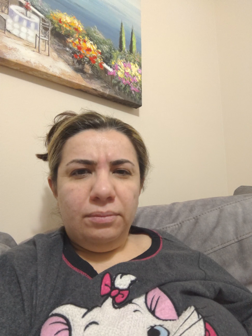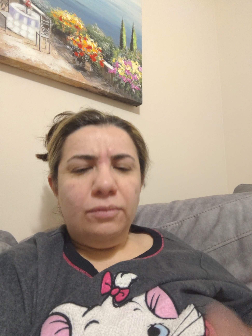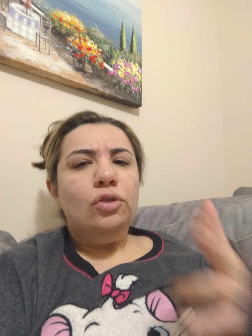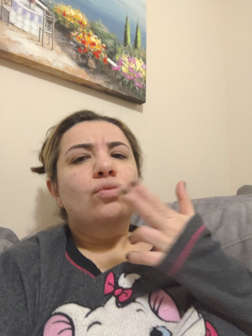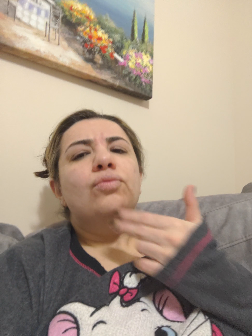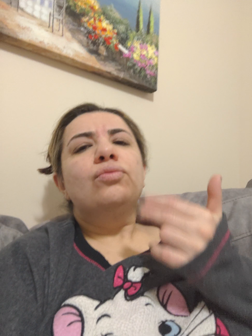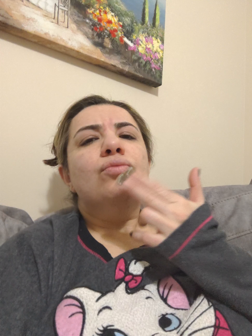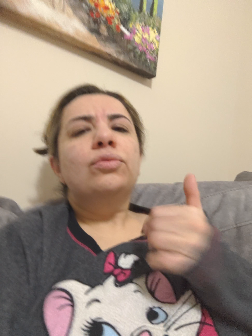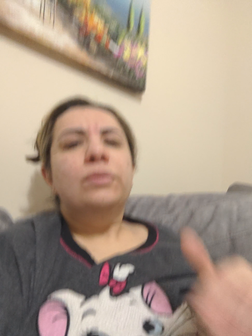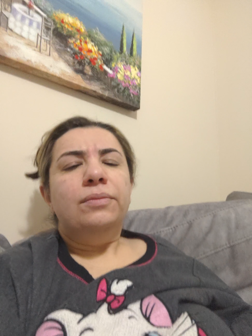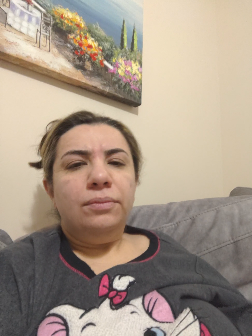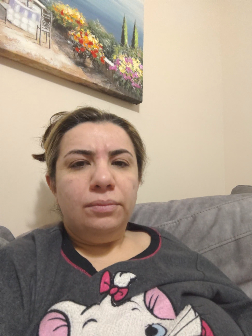cute